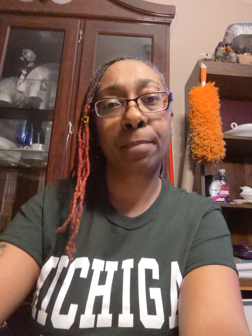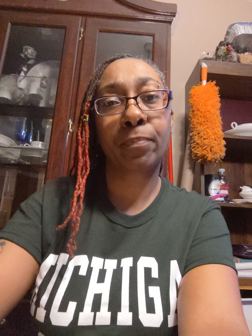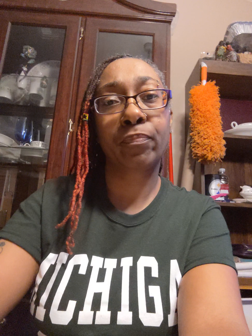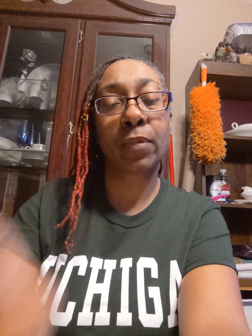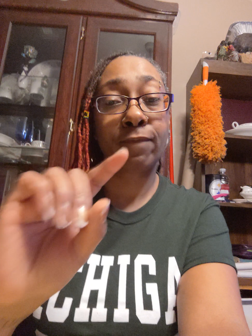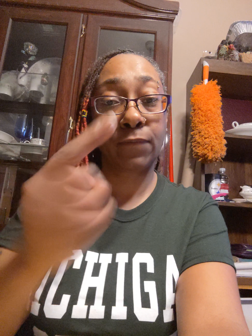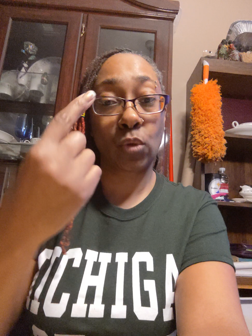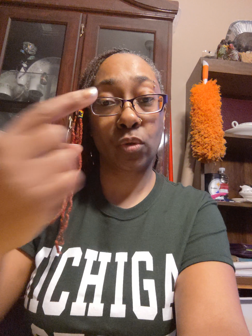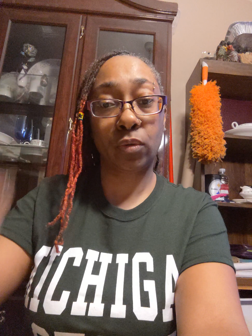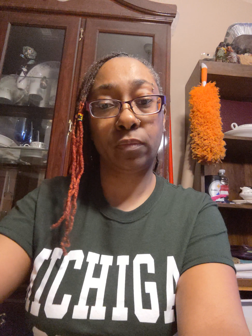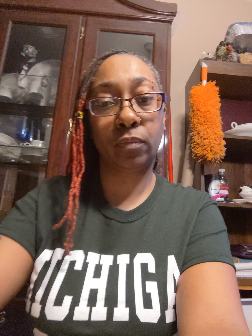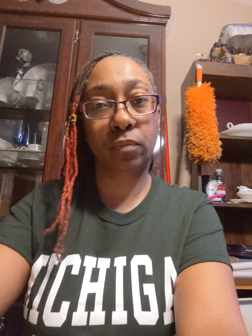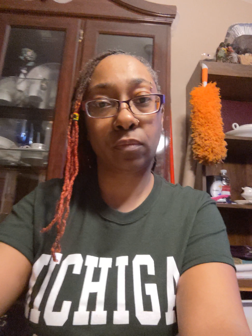first